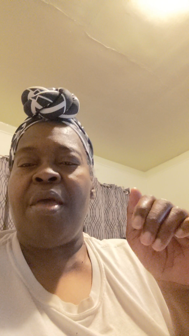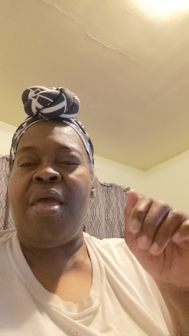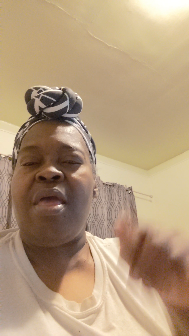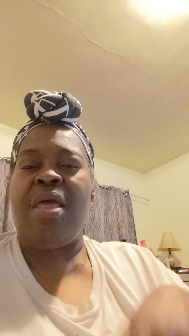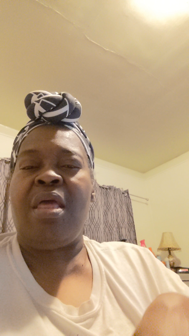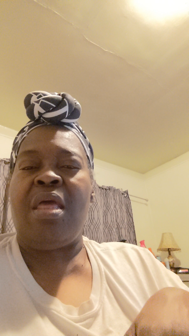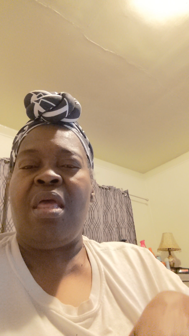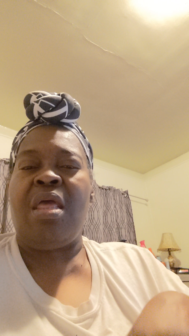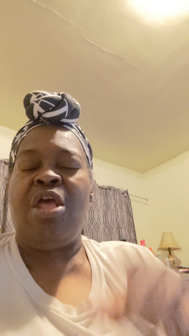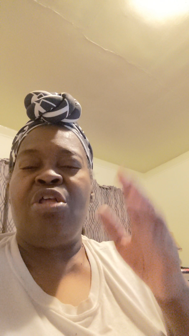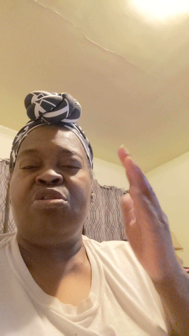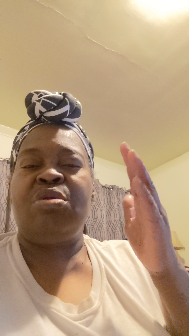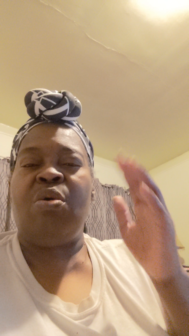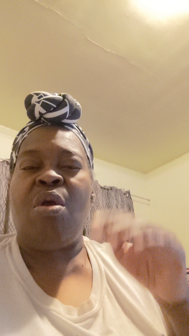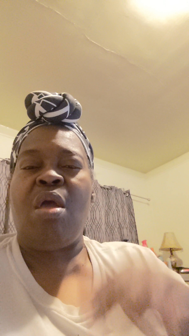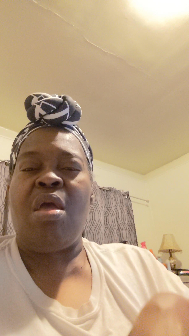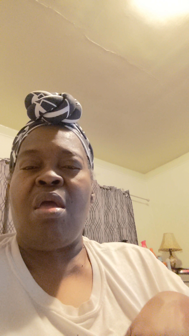door